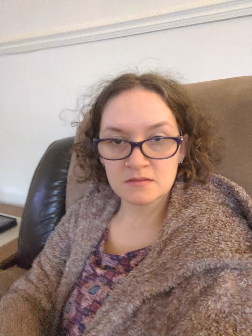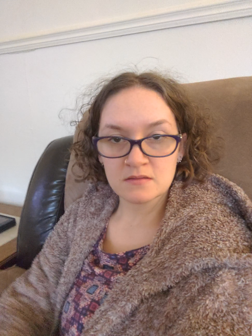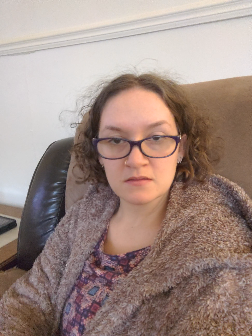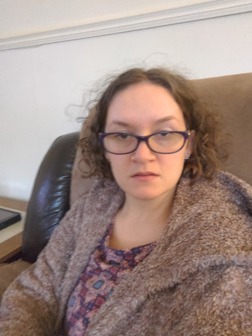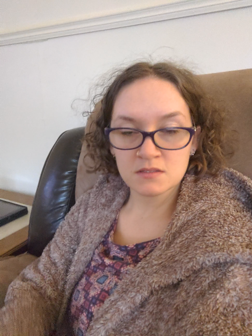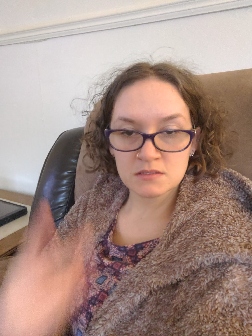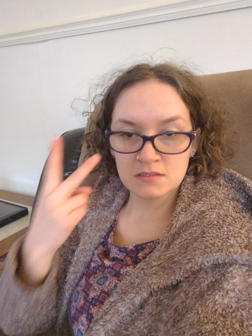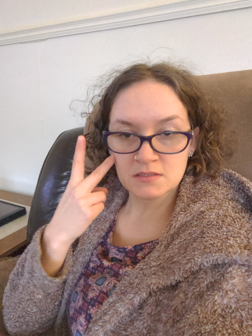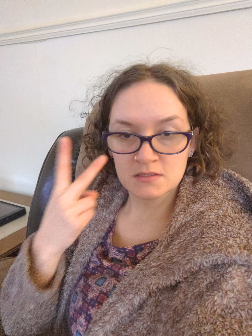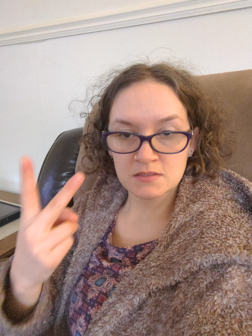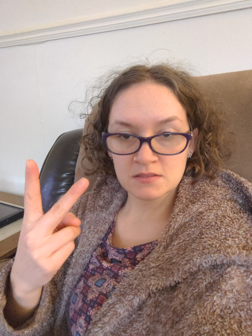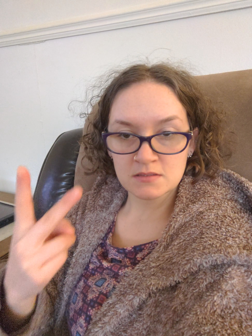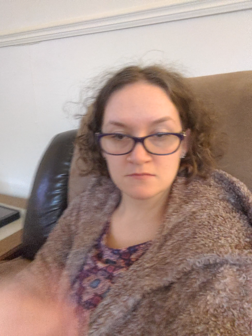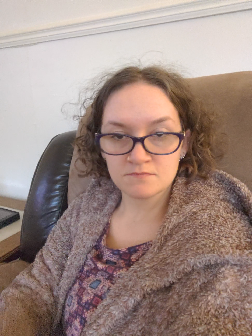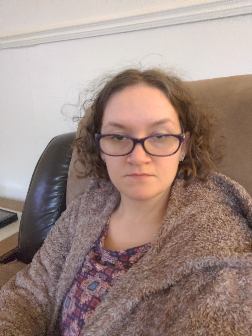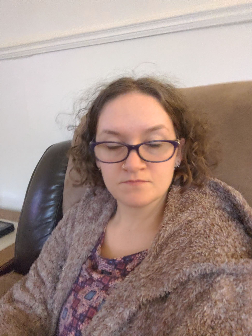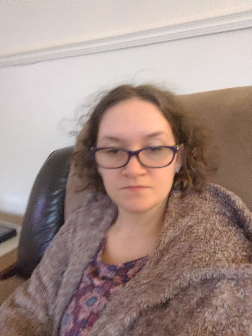see